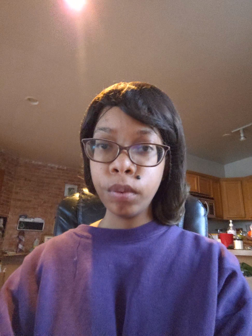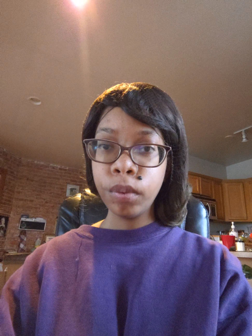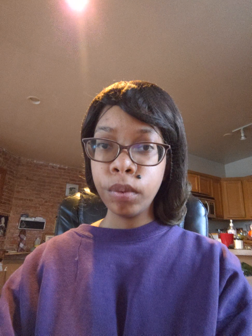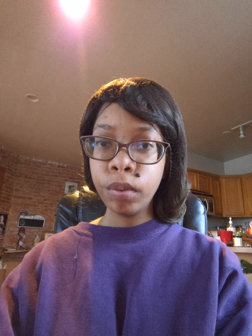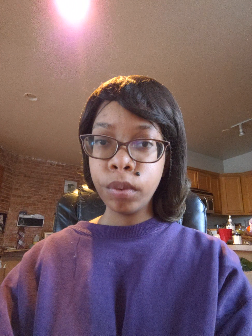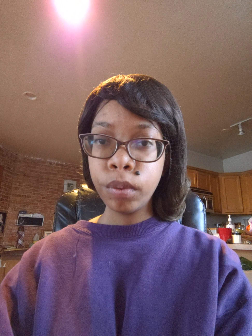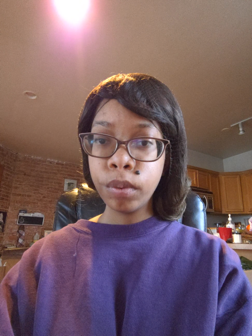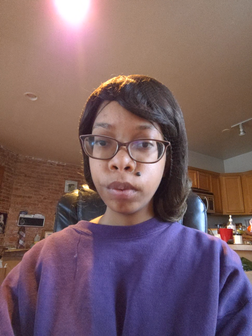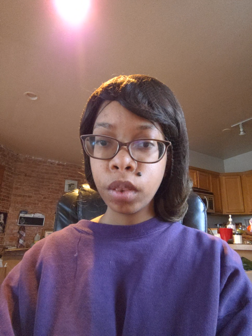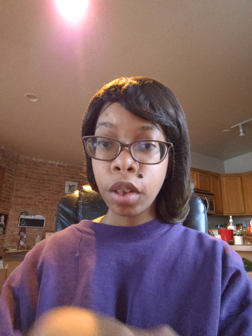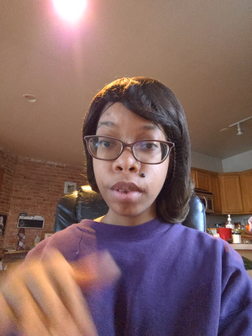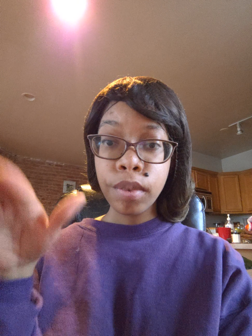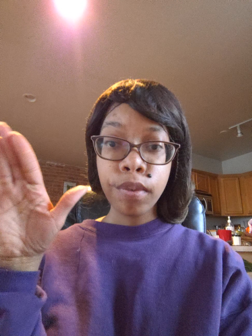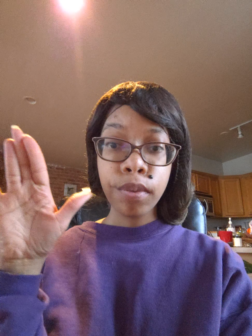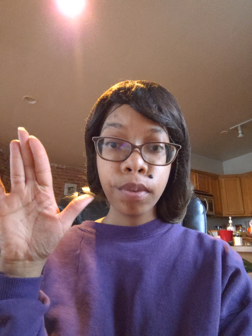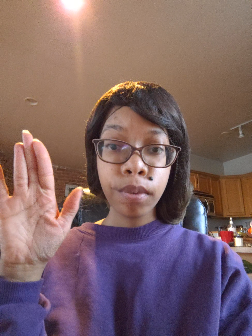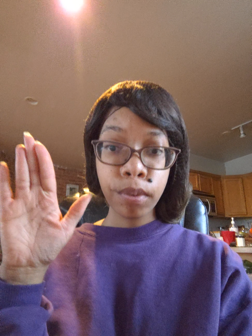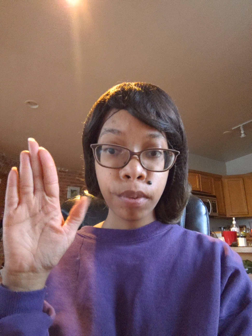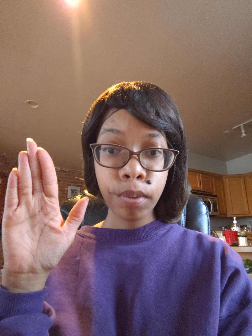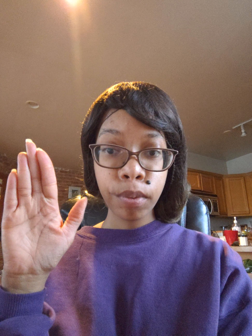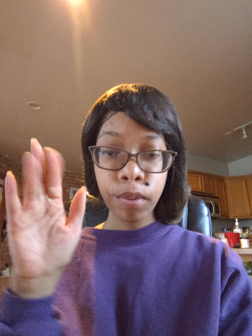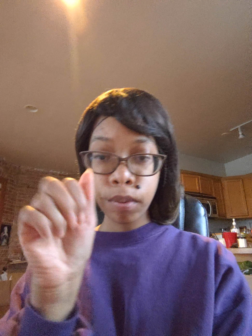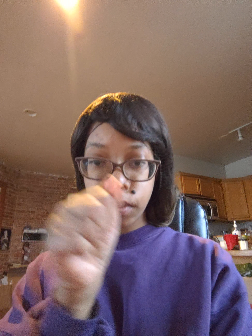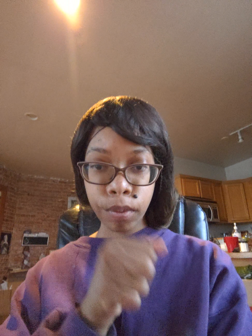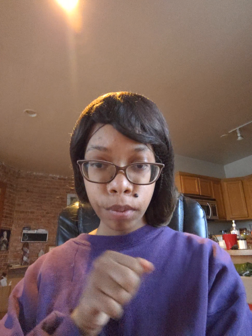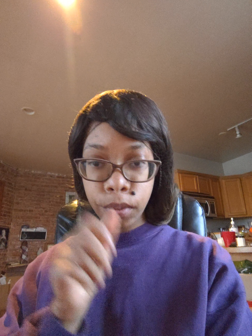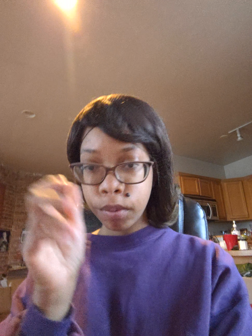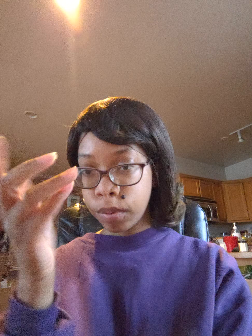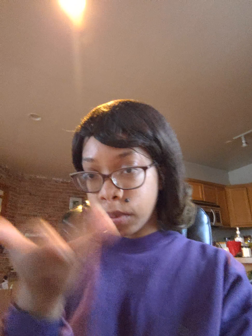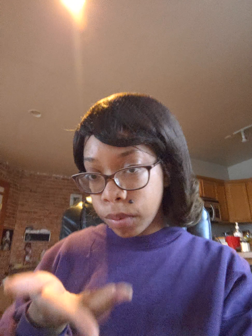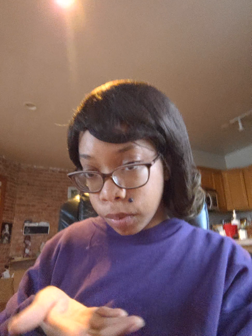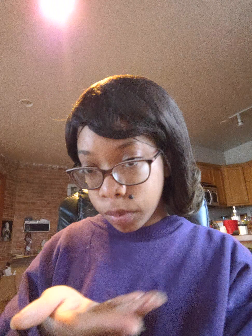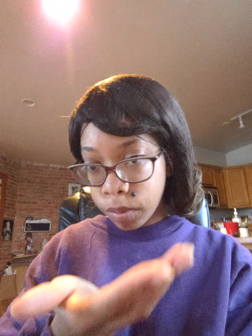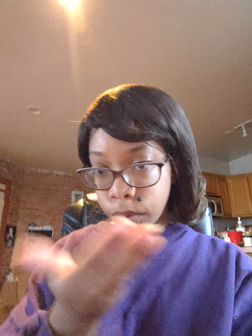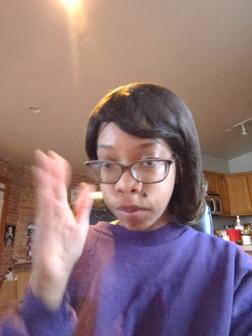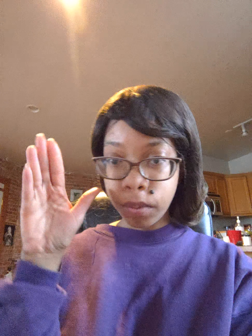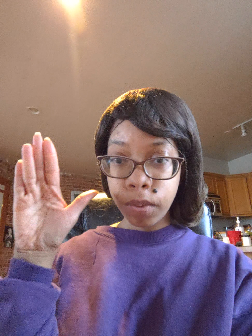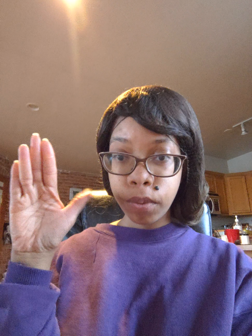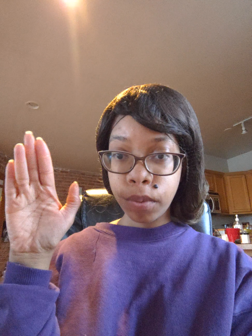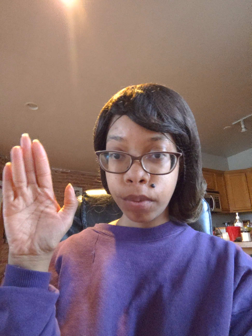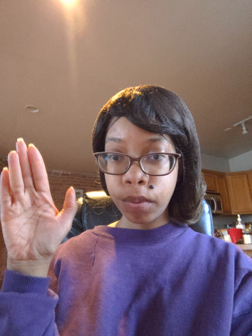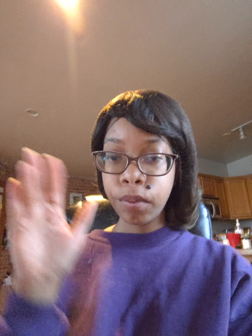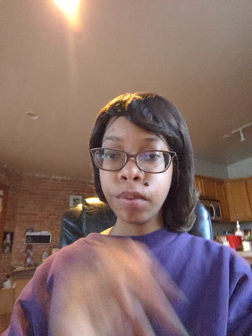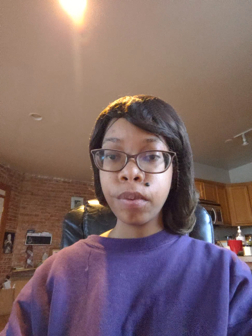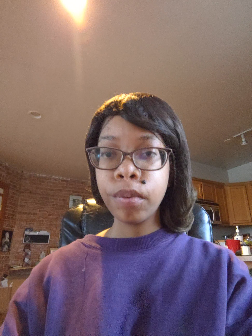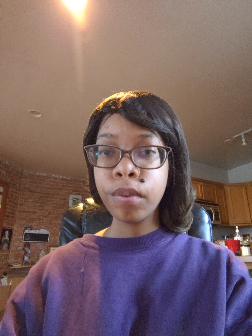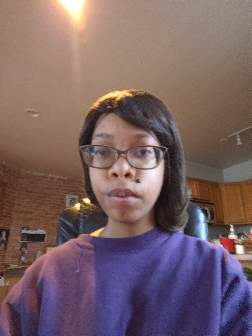mitten